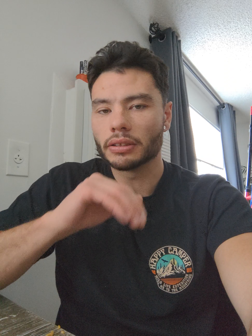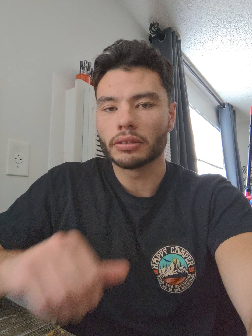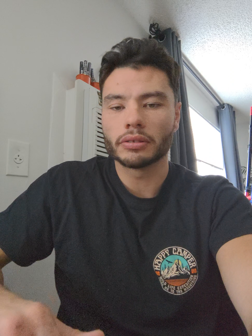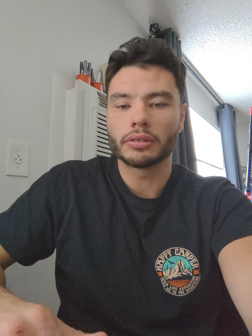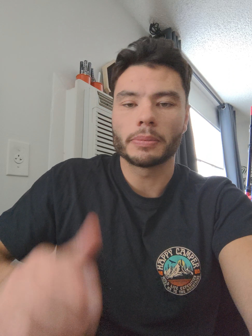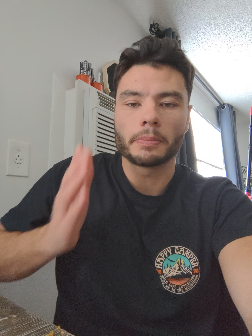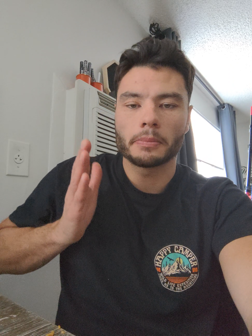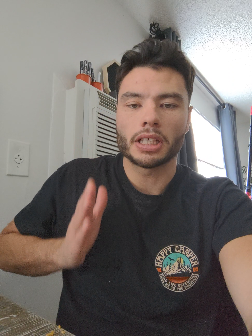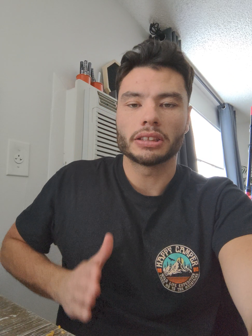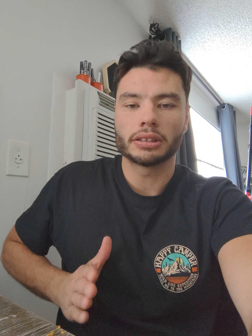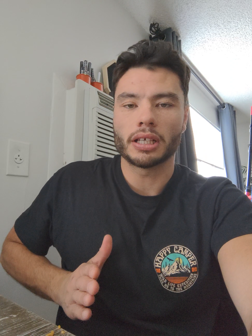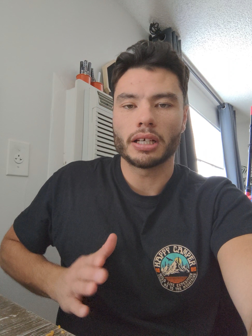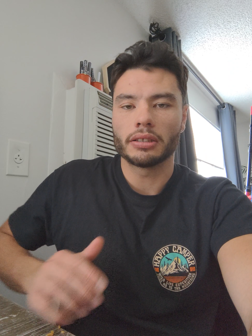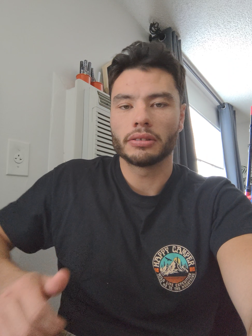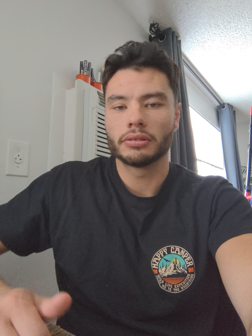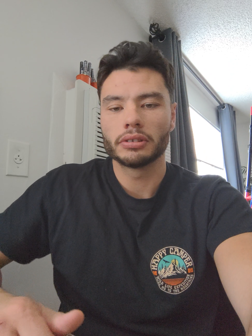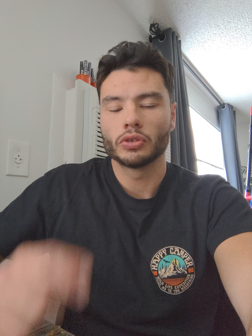beside